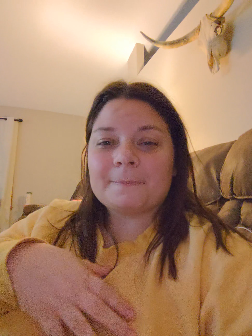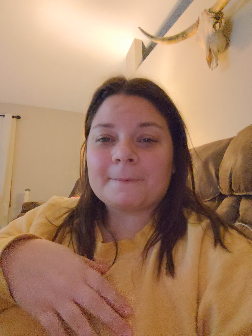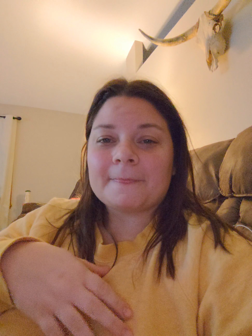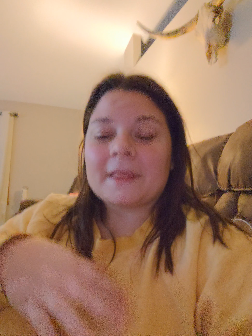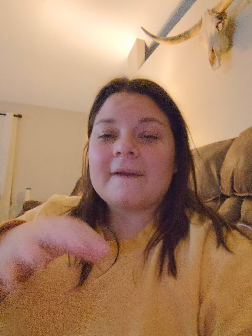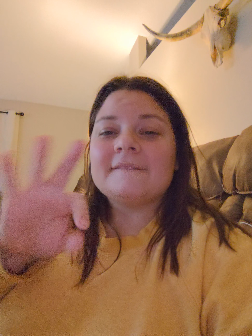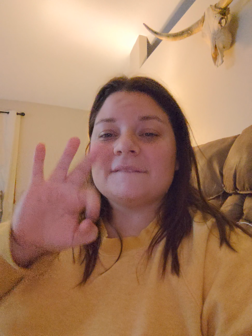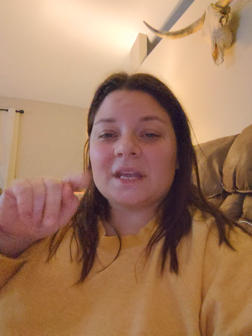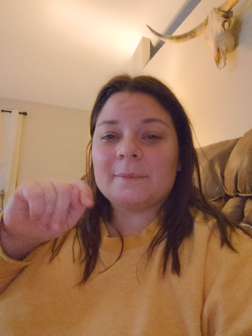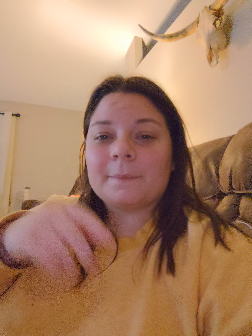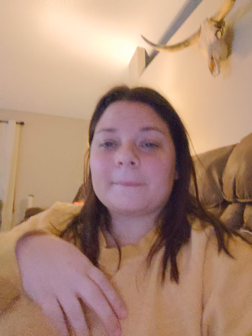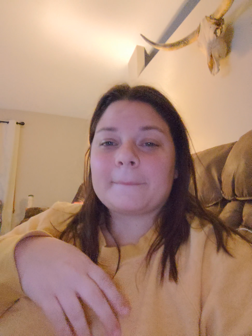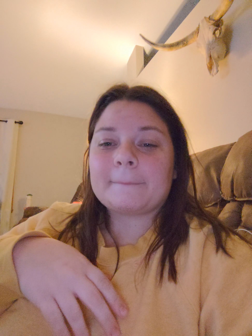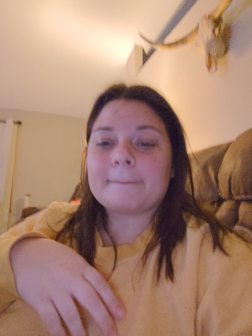feet